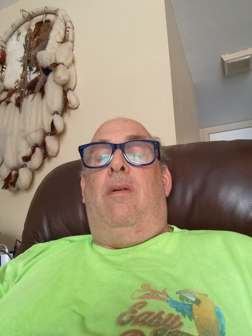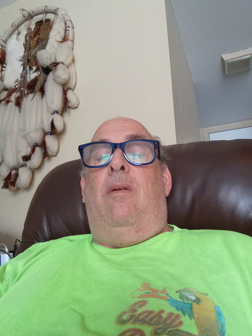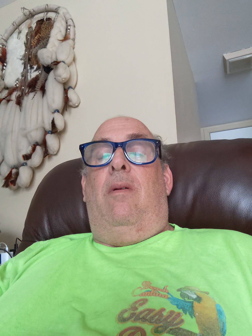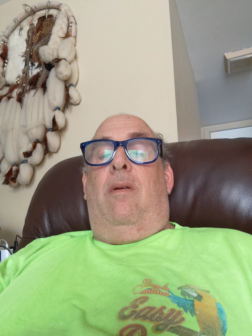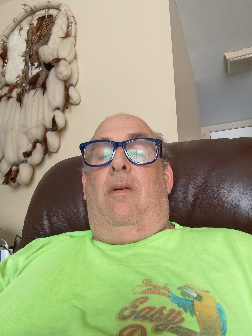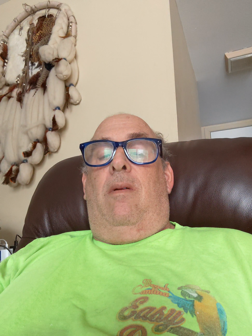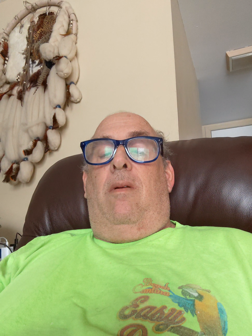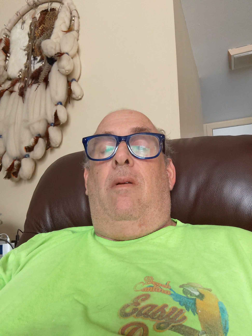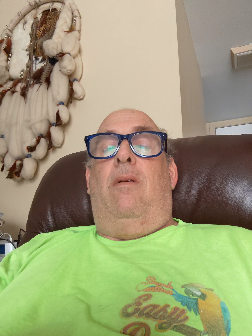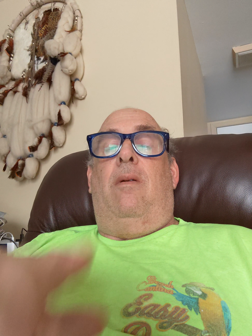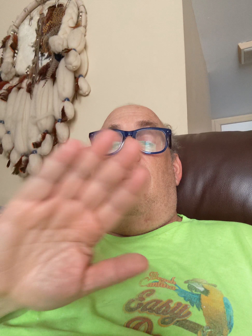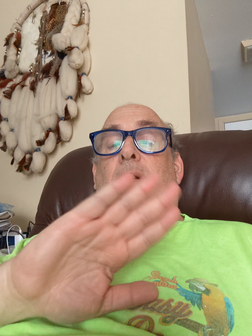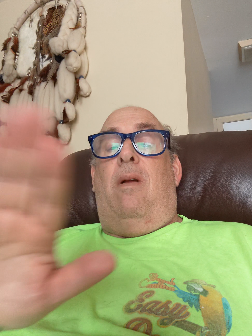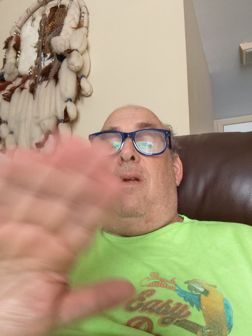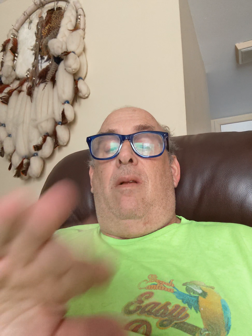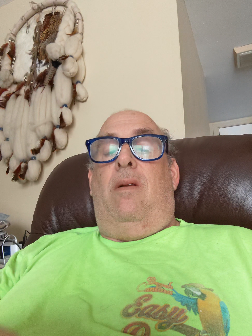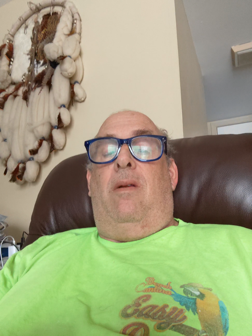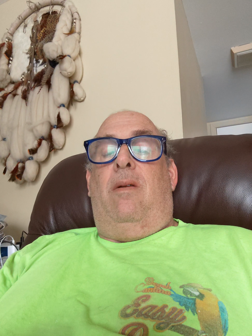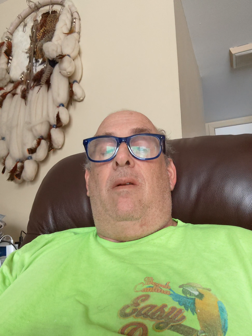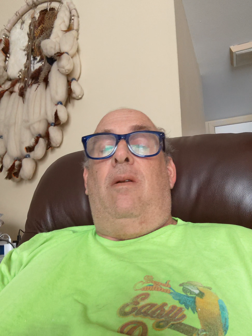clean